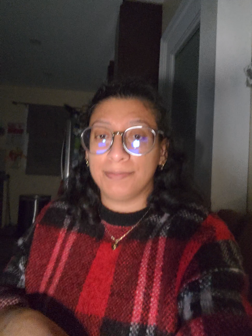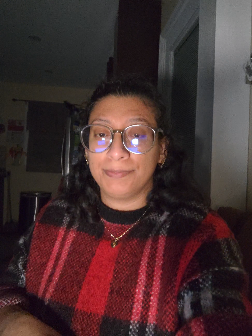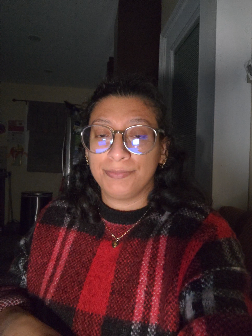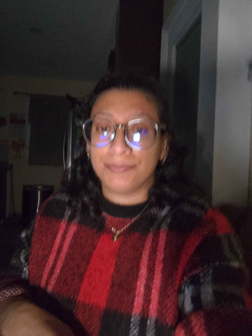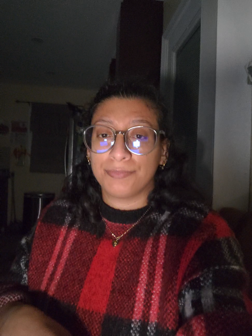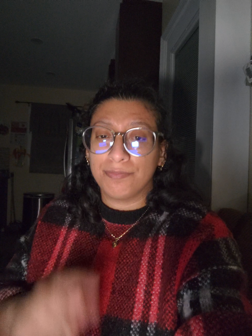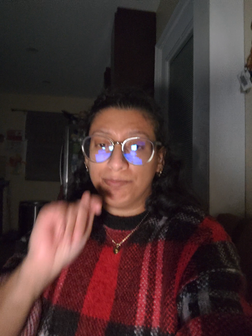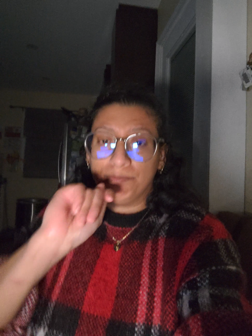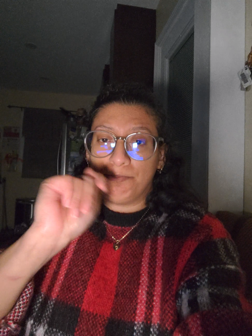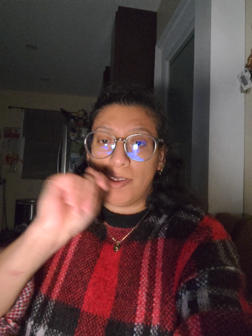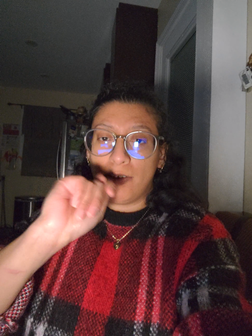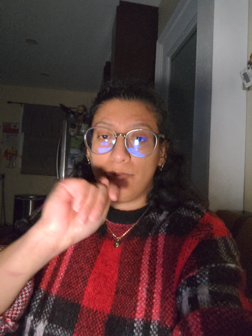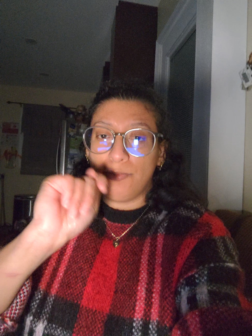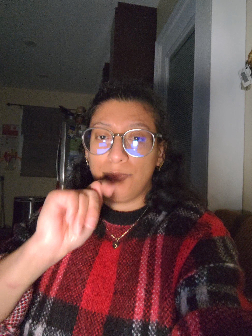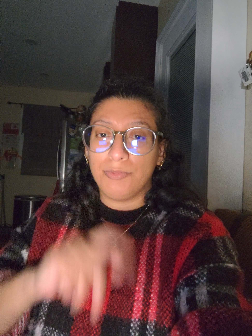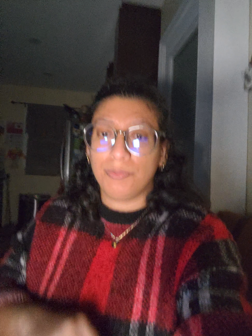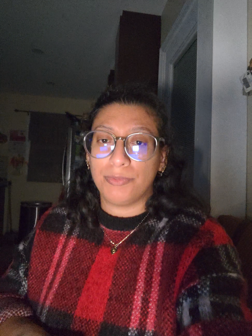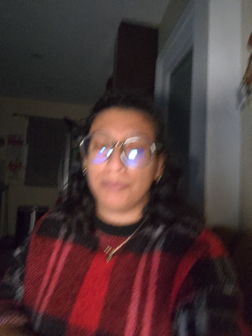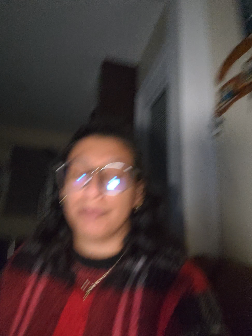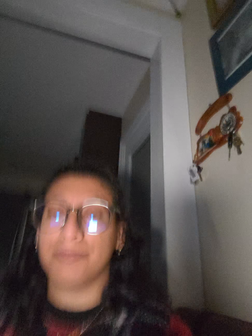potty